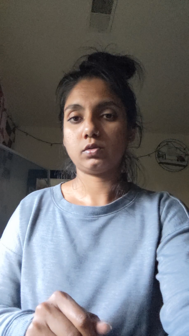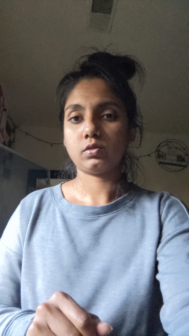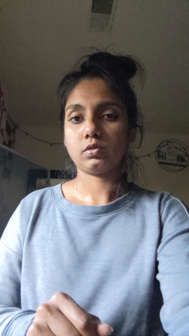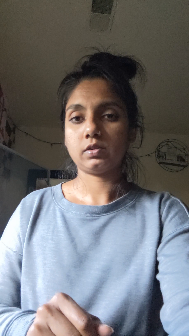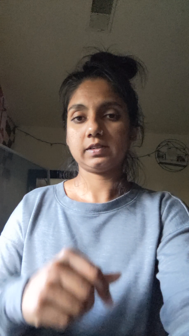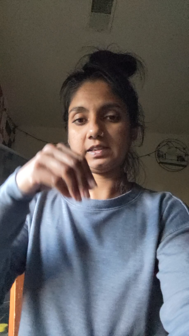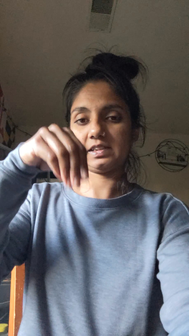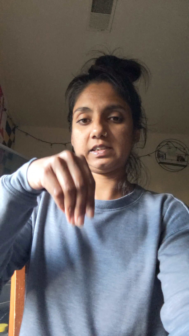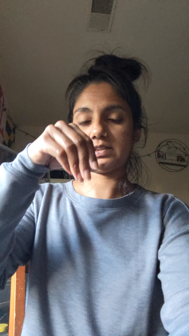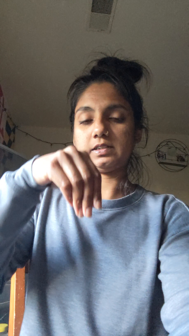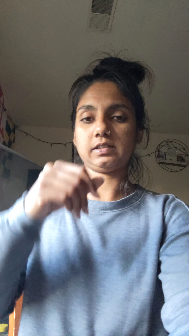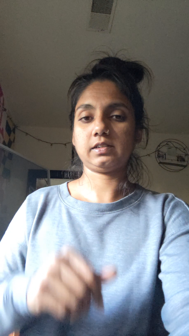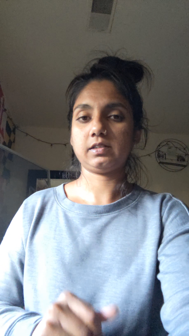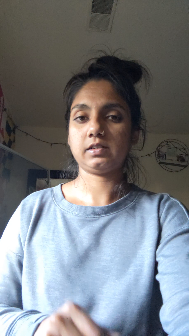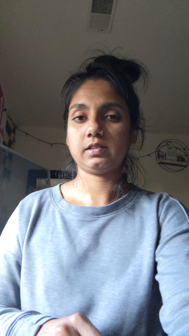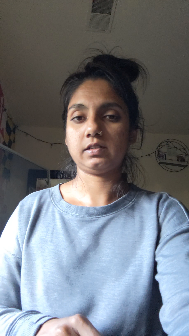inside